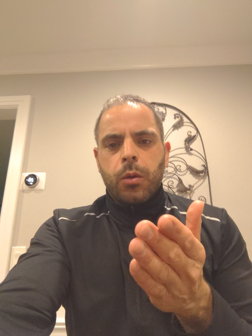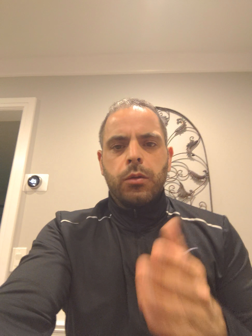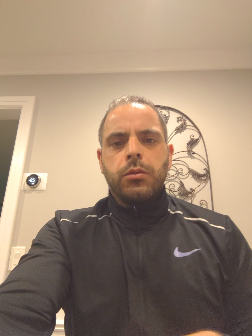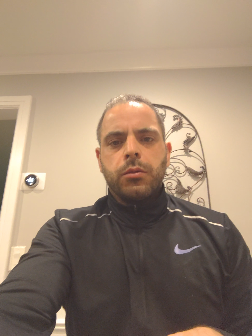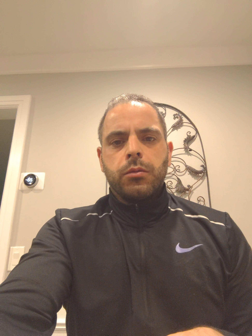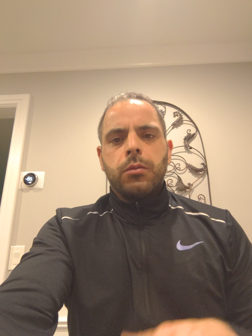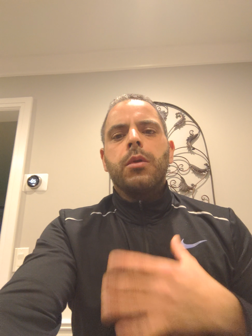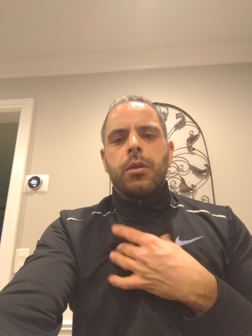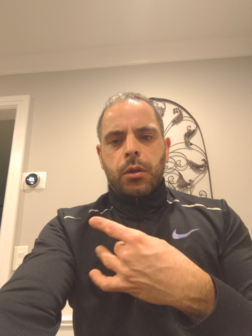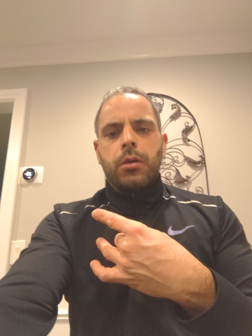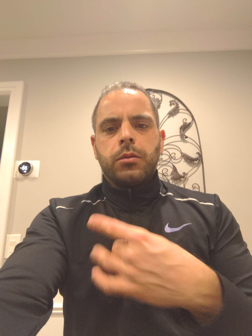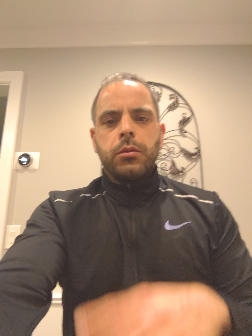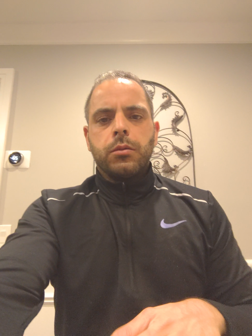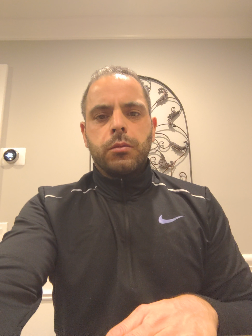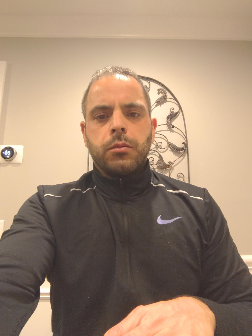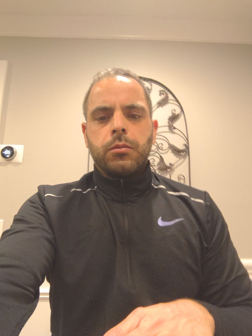like